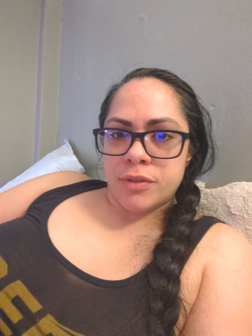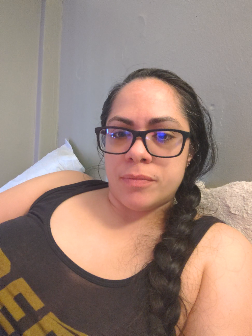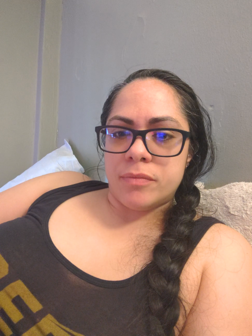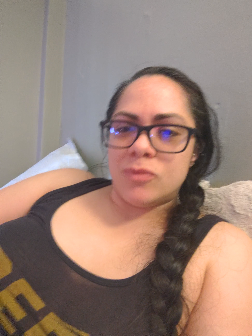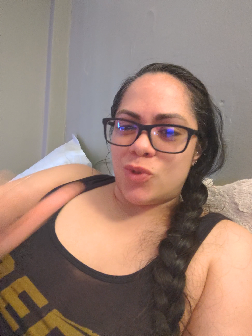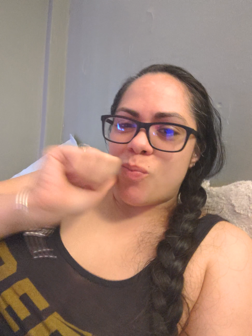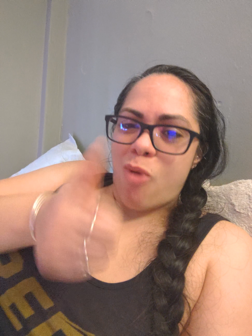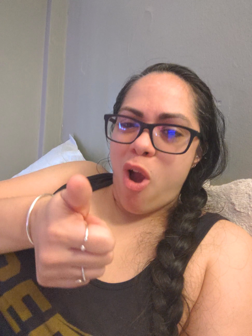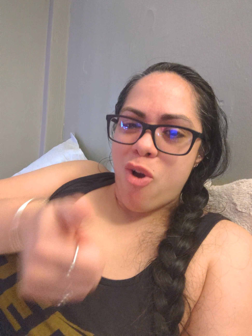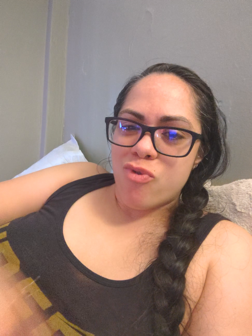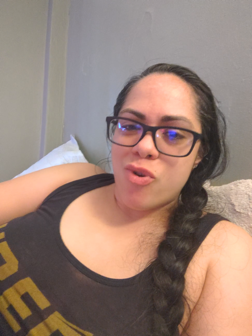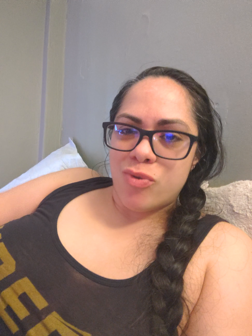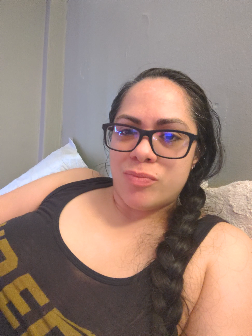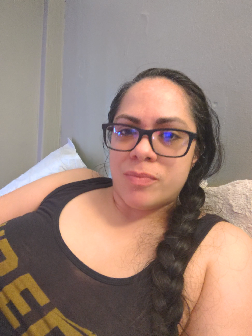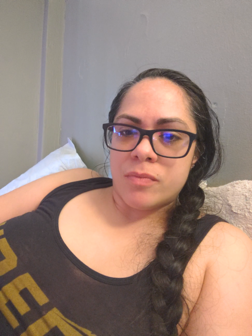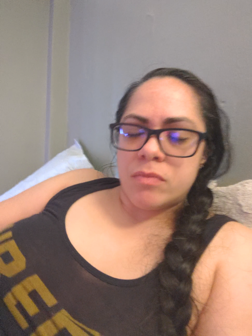tomorrow